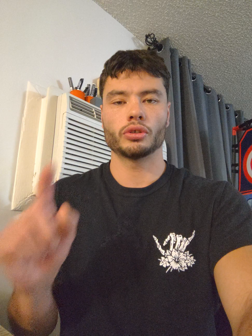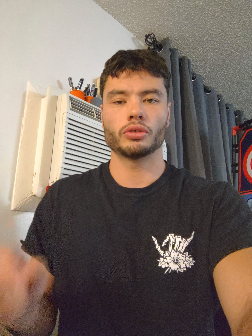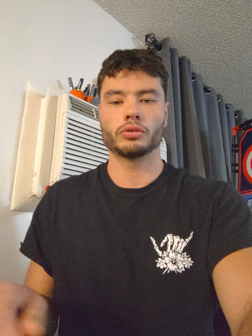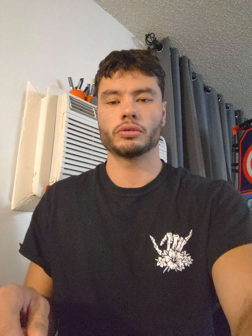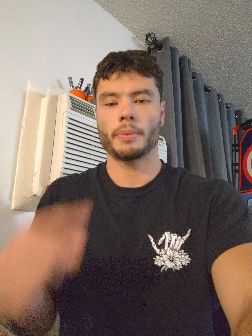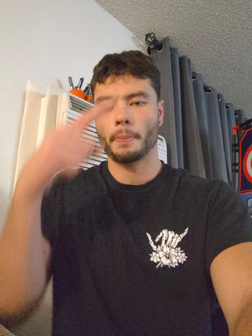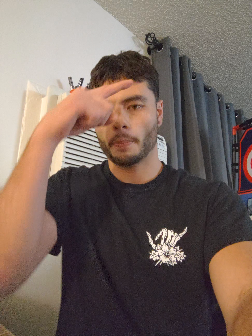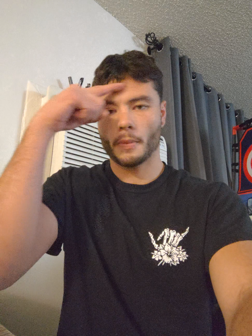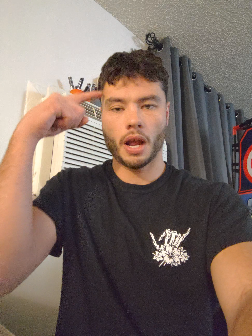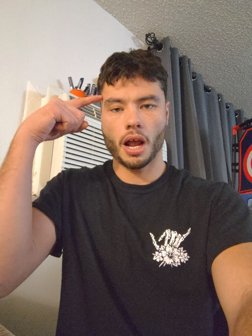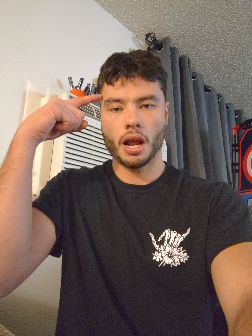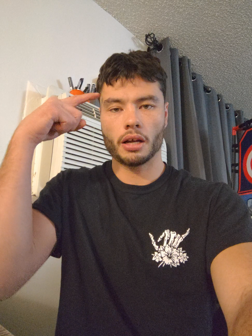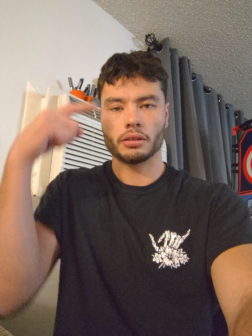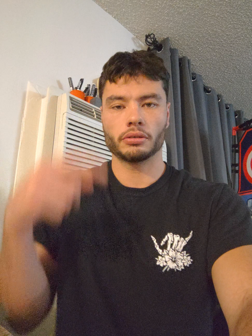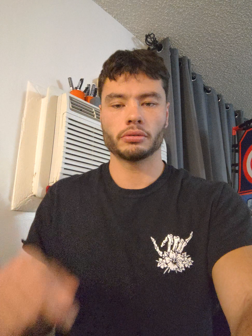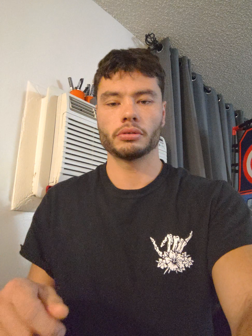black